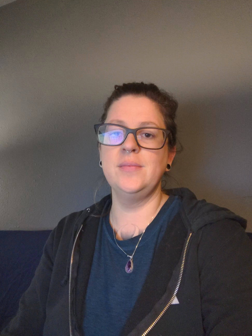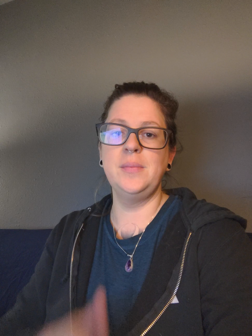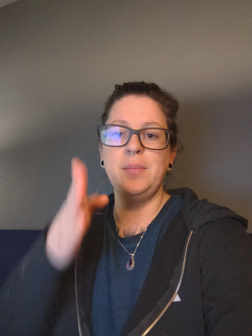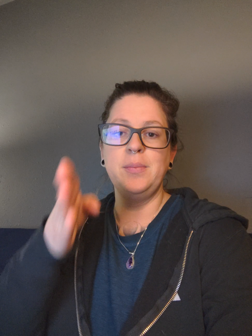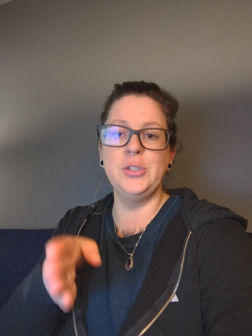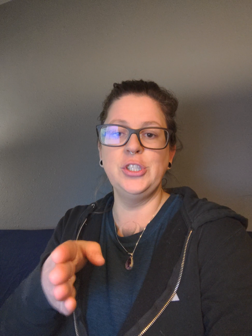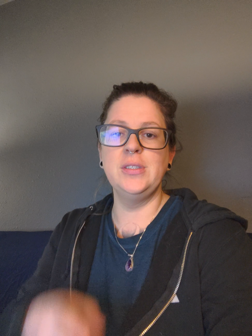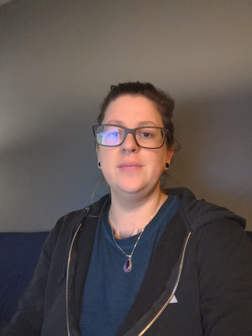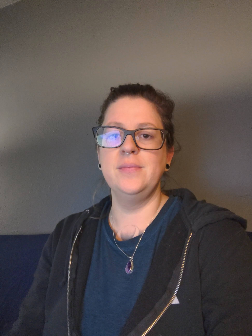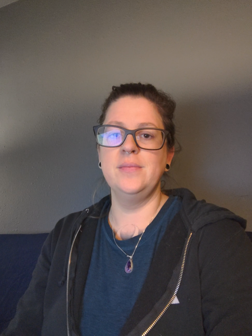person